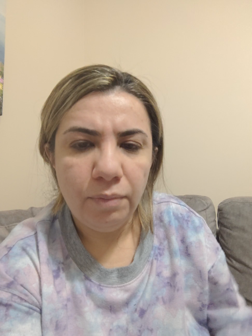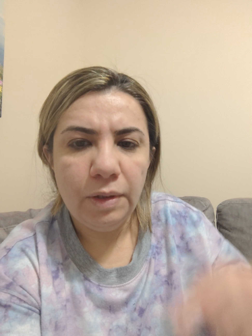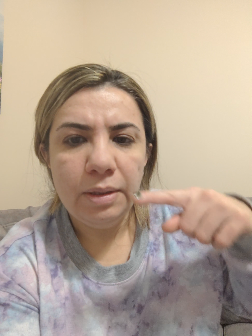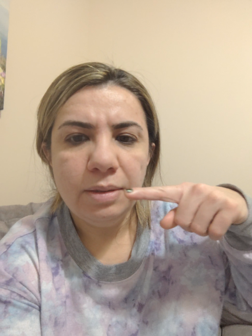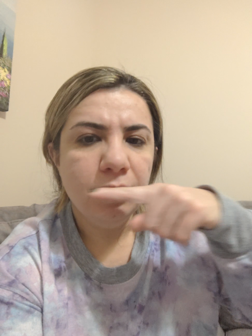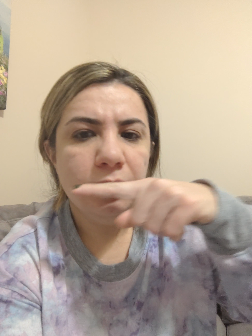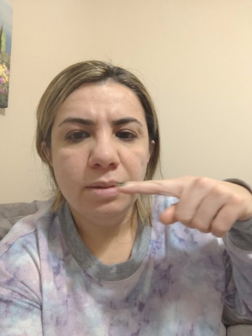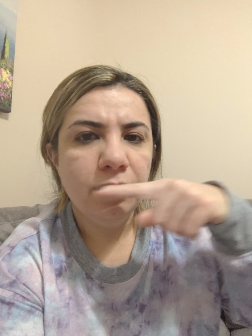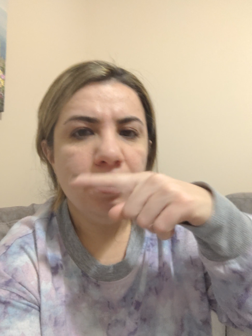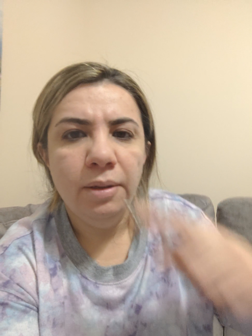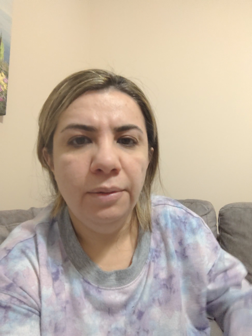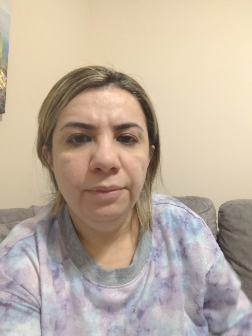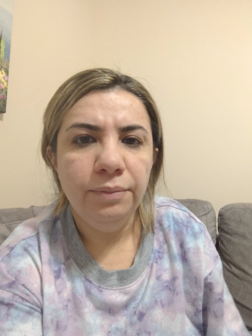toothbrush